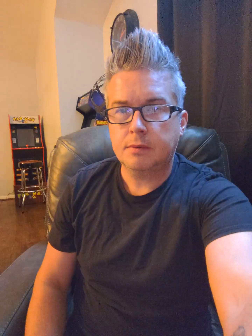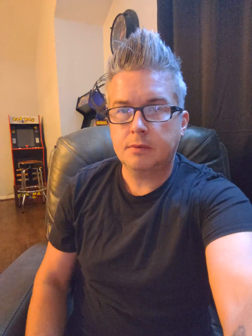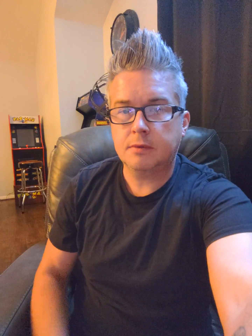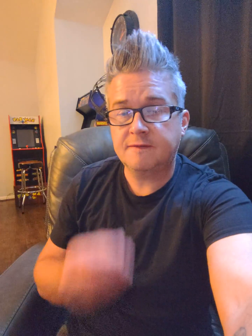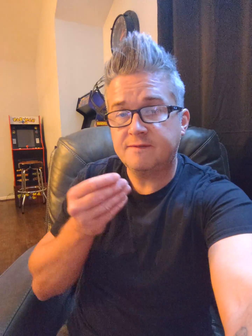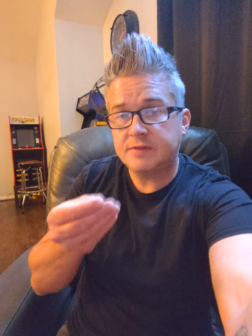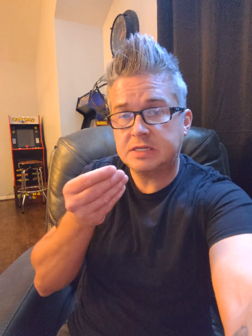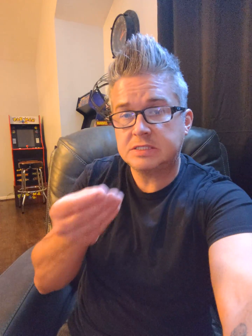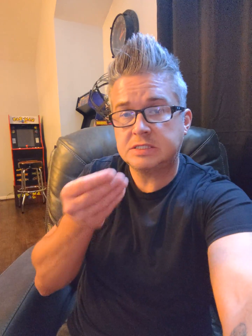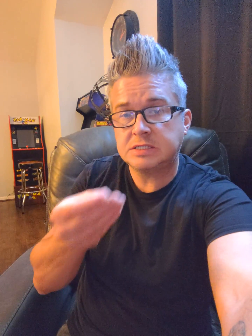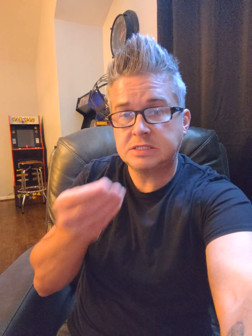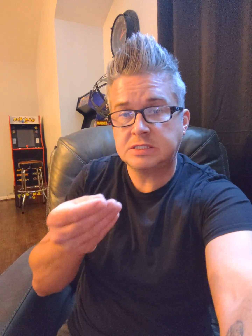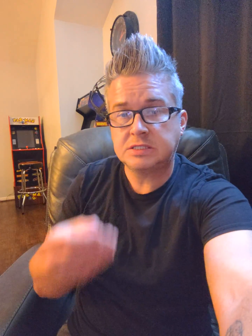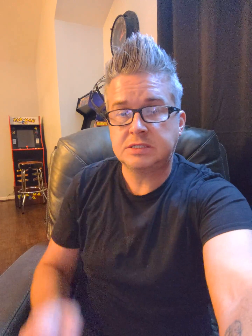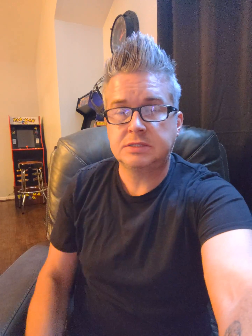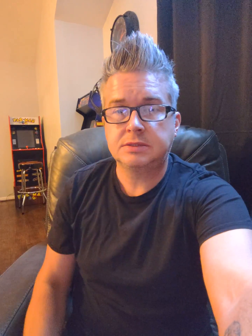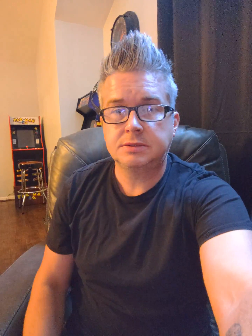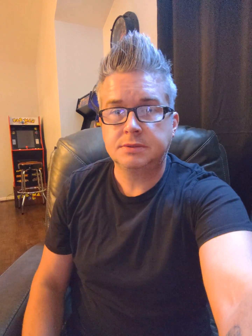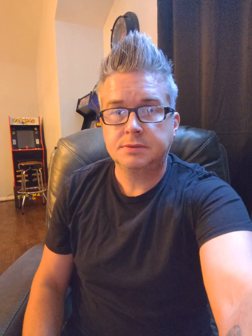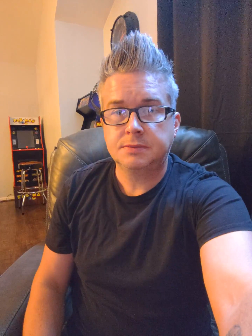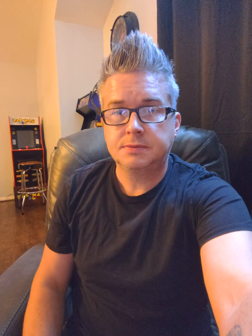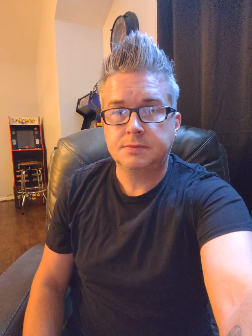feed